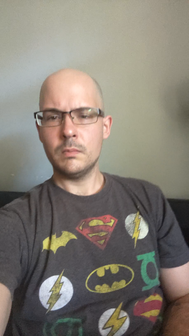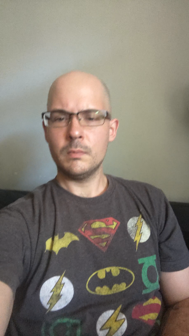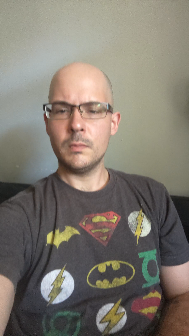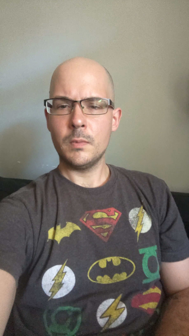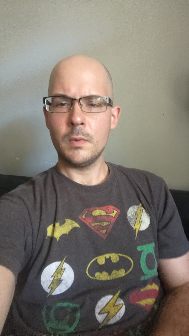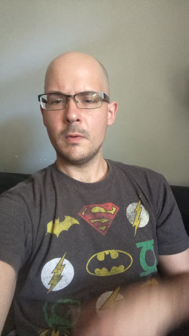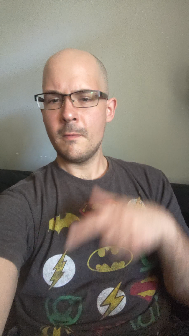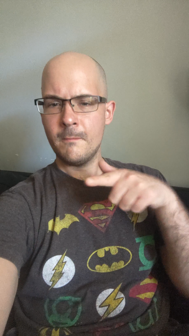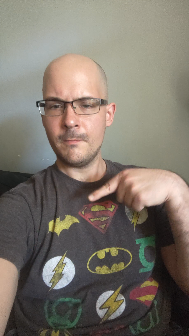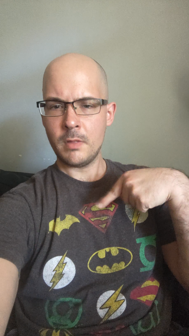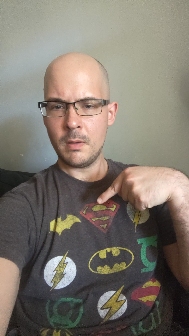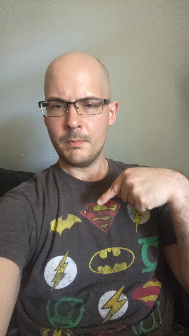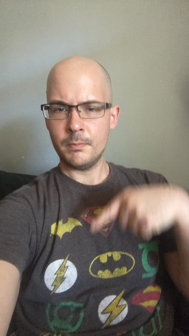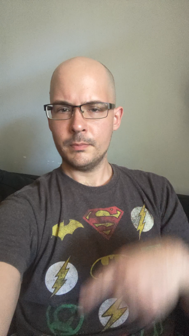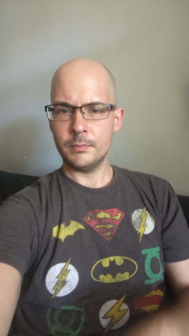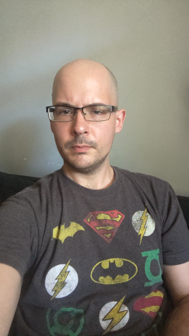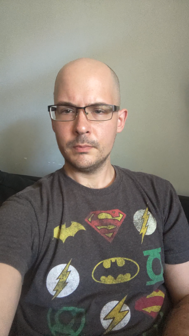flip-flop